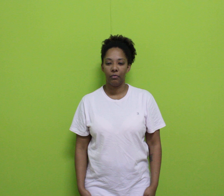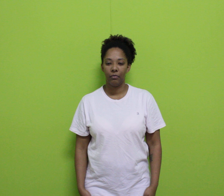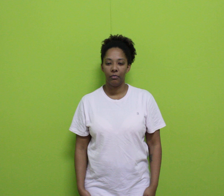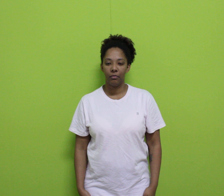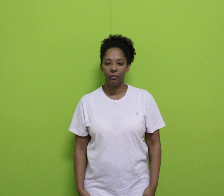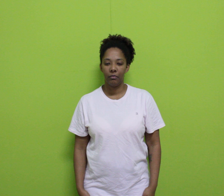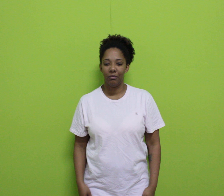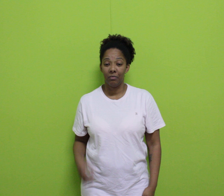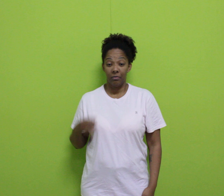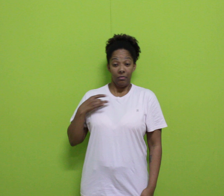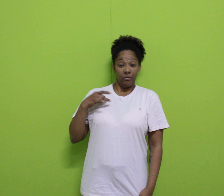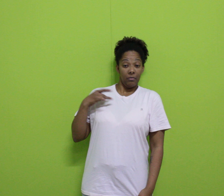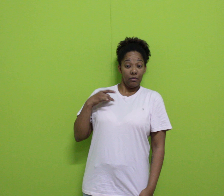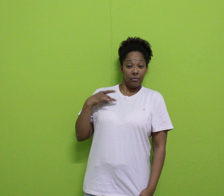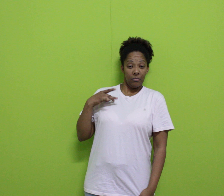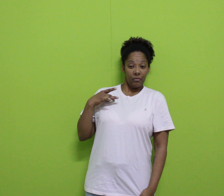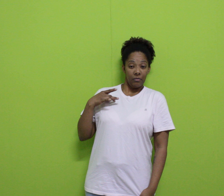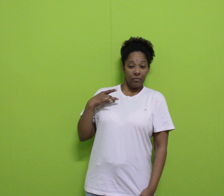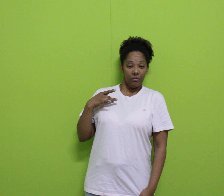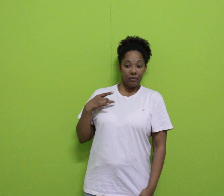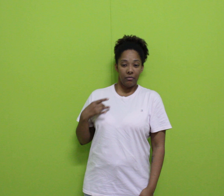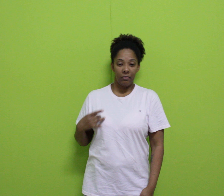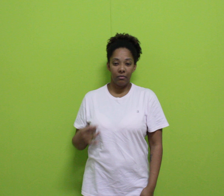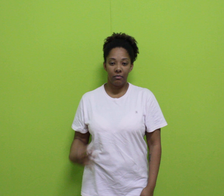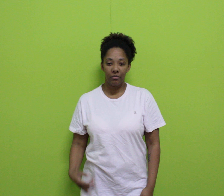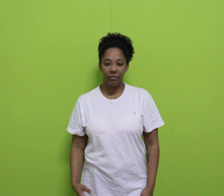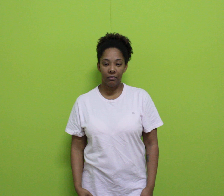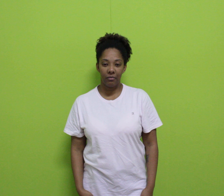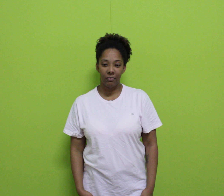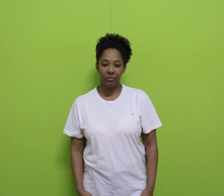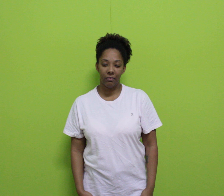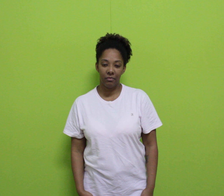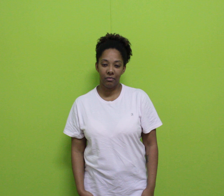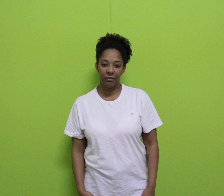medo